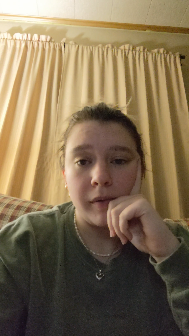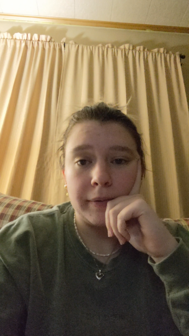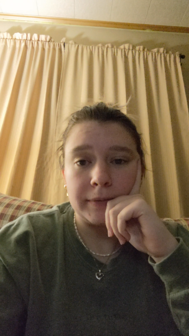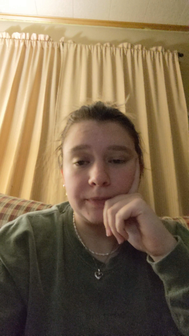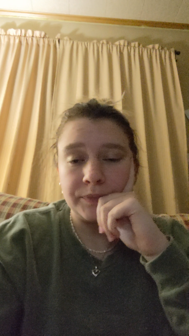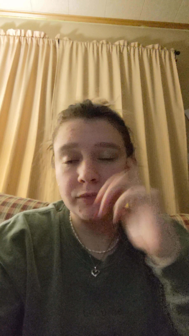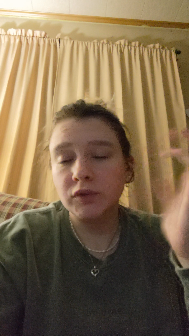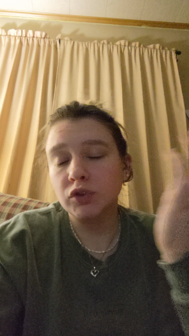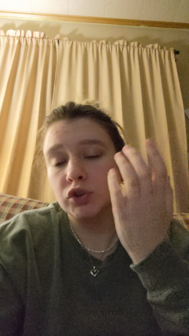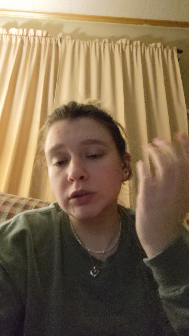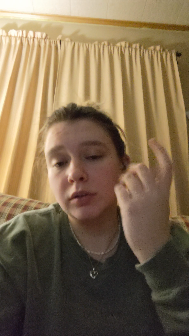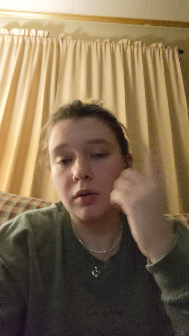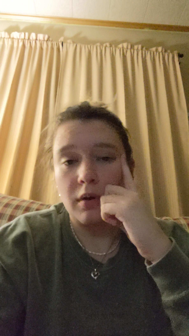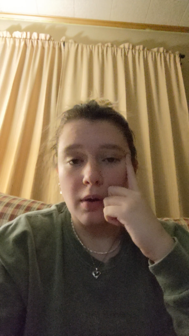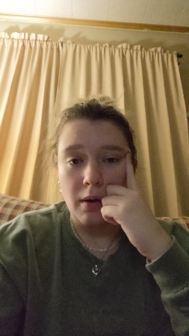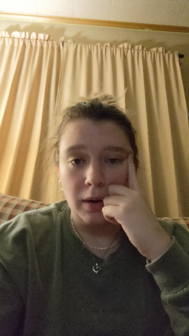shake